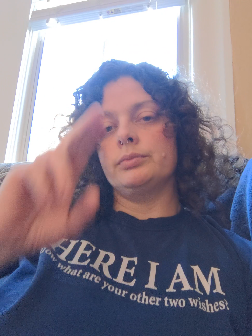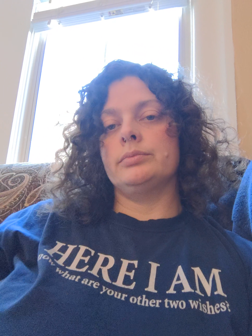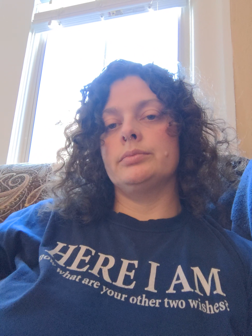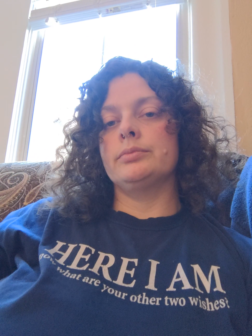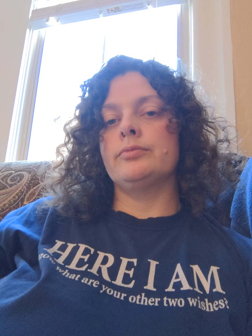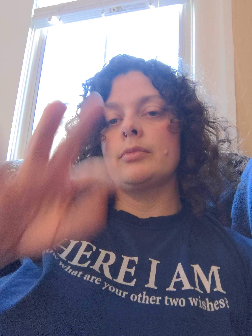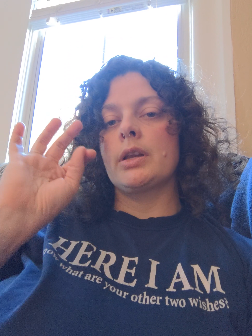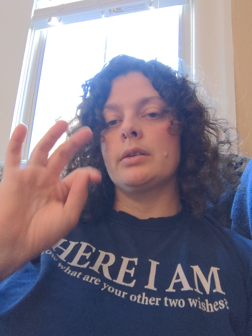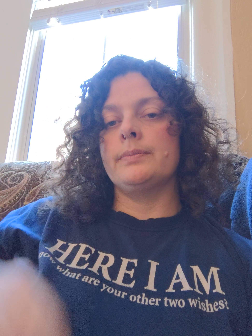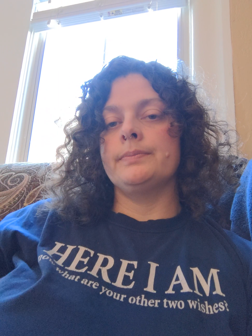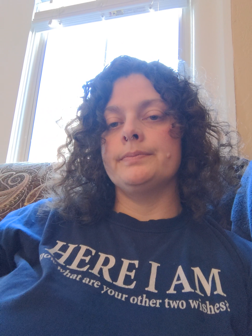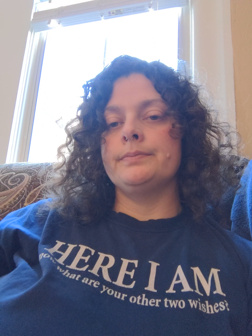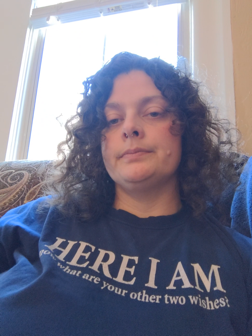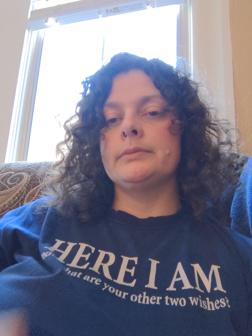find